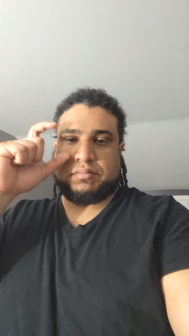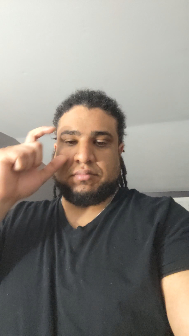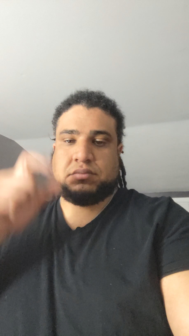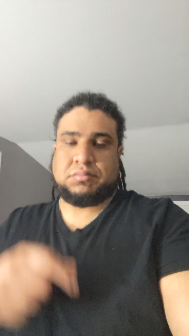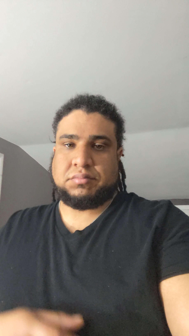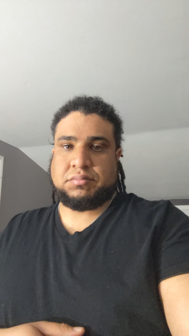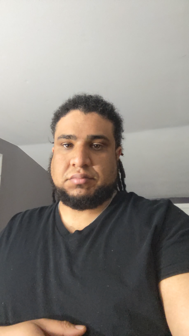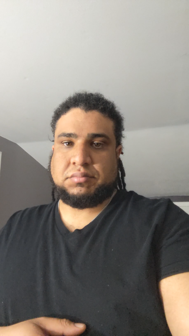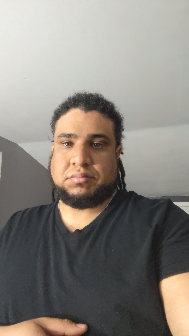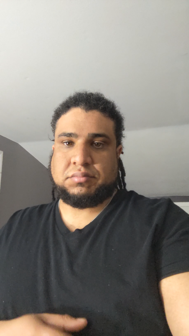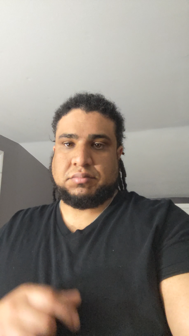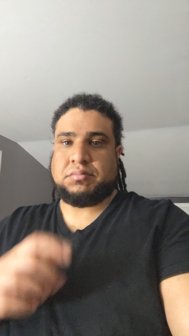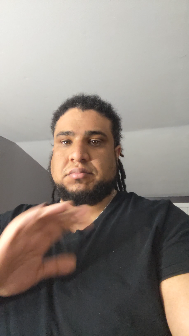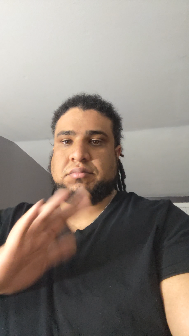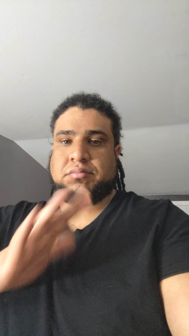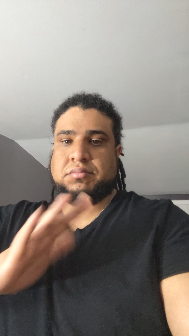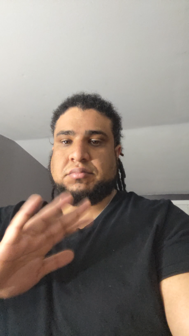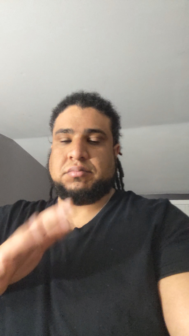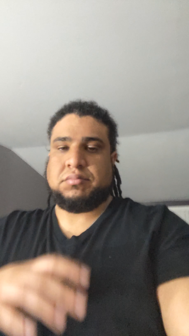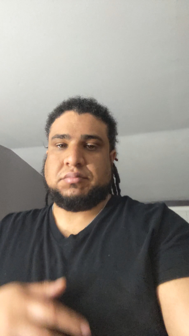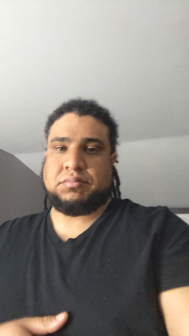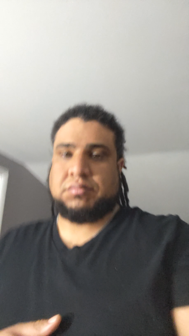cheese